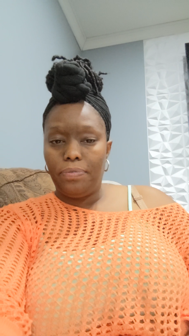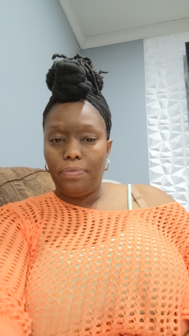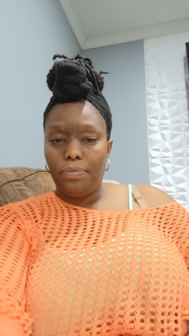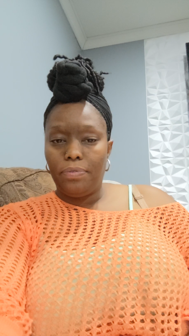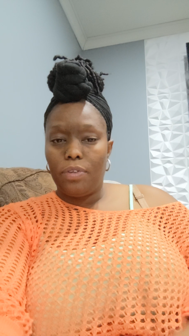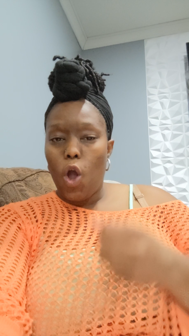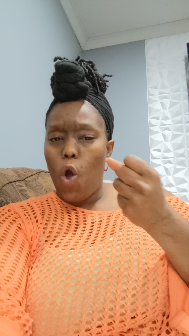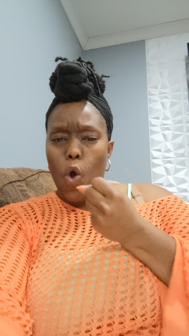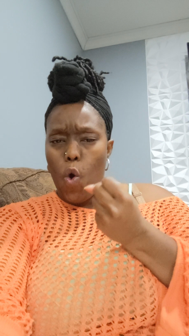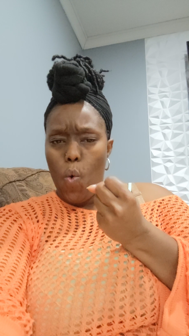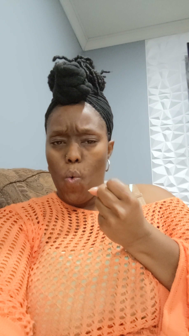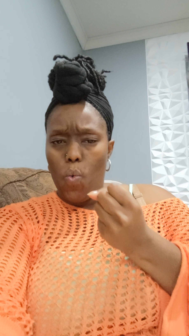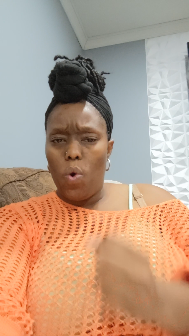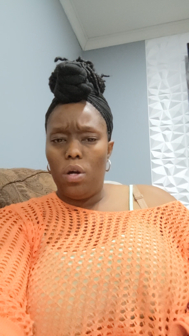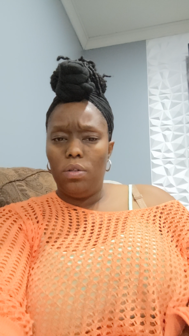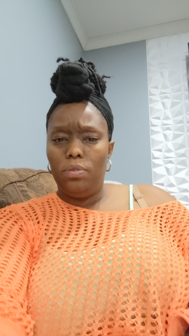hold